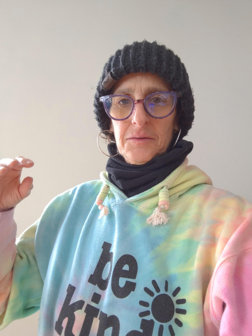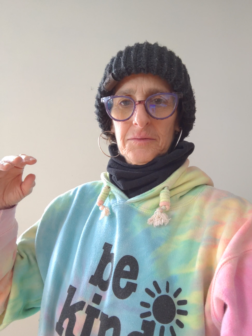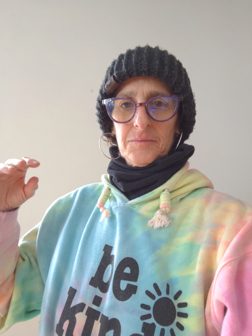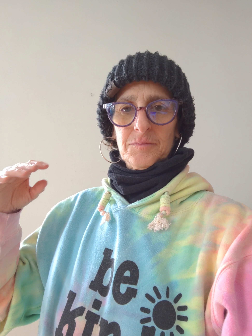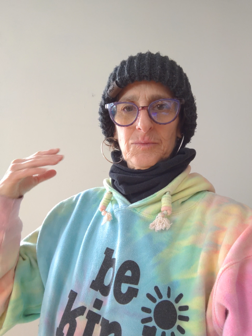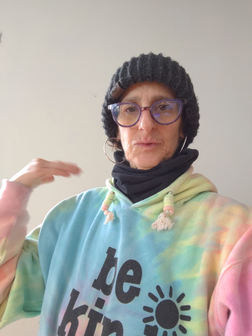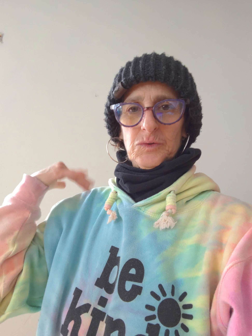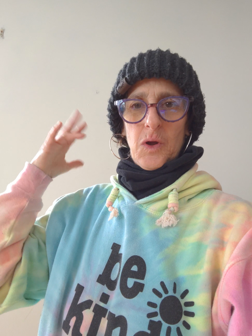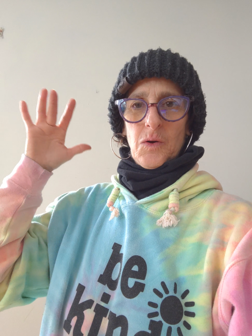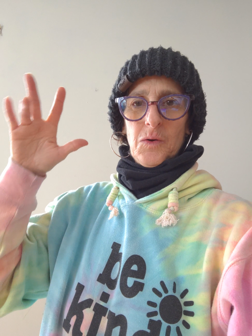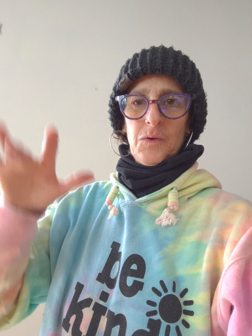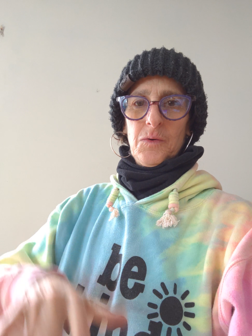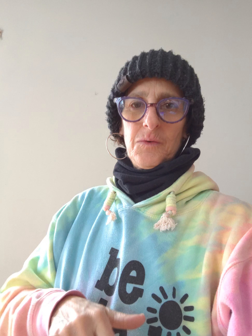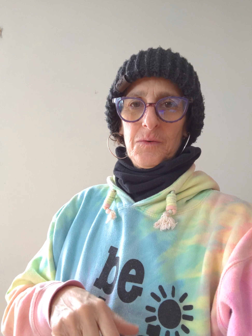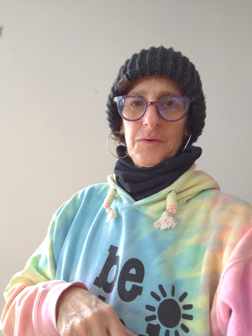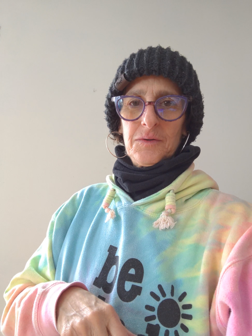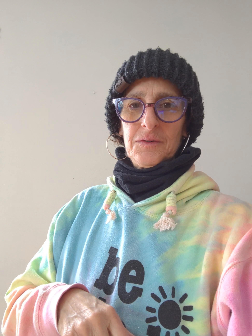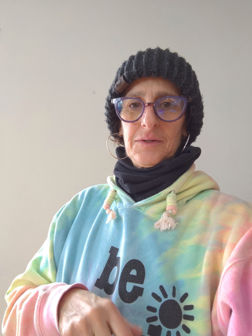snow